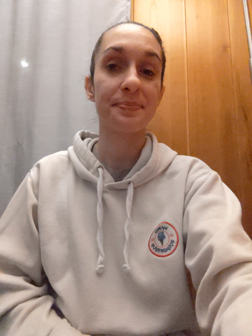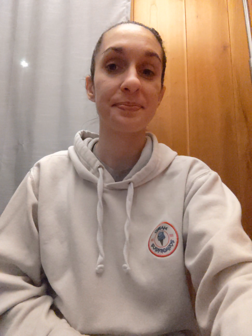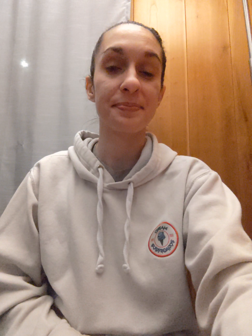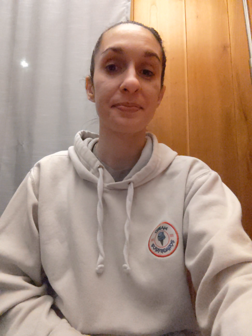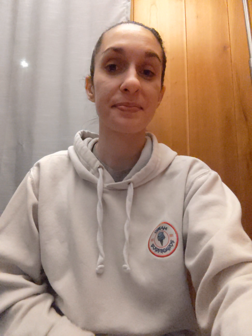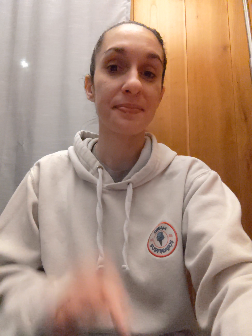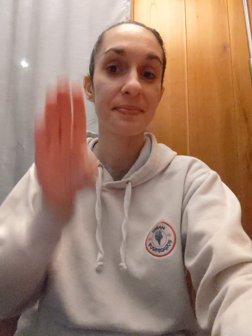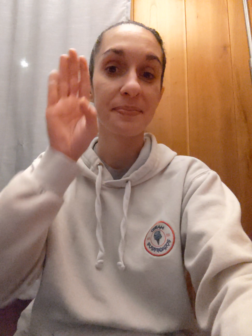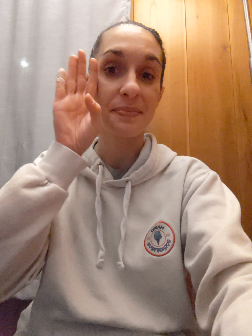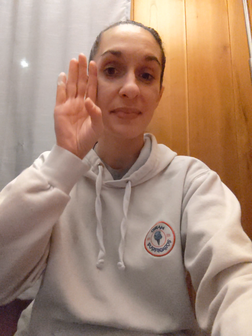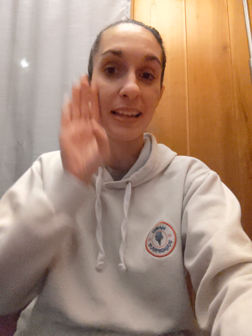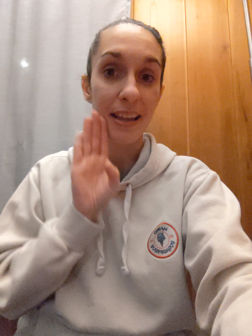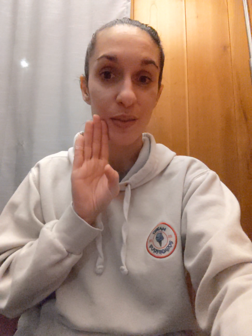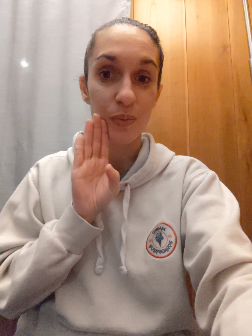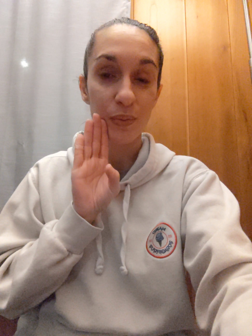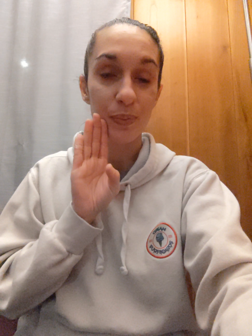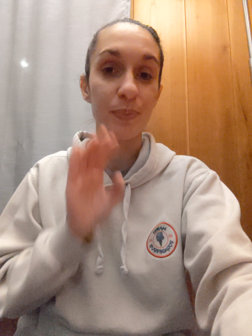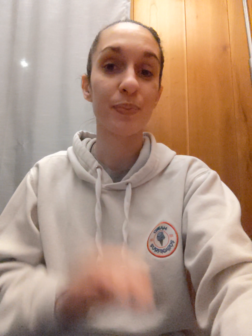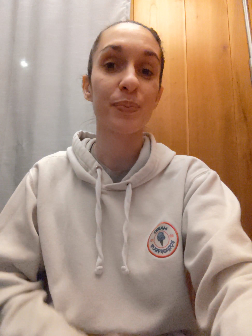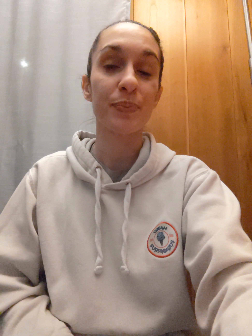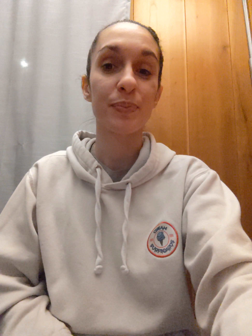brown